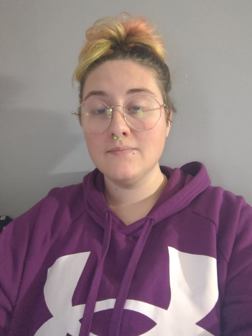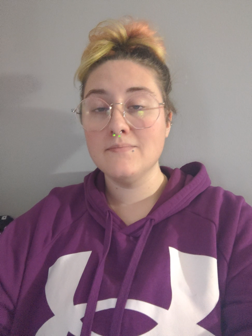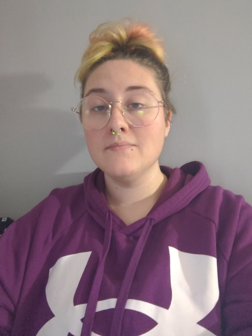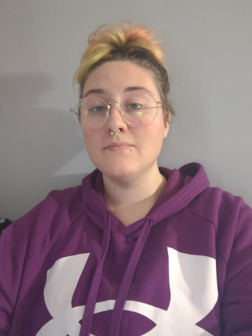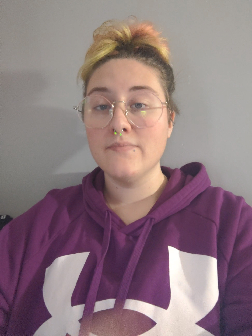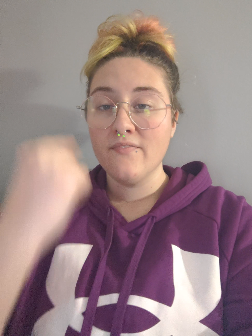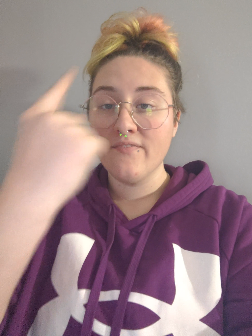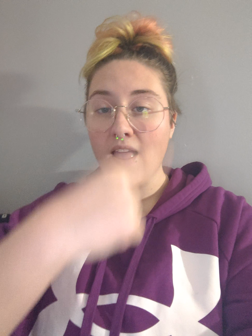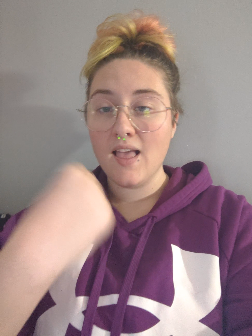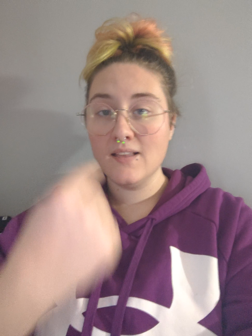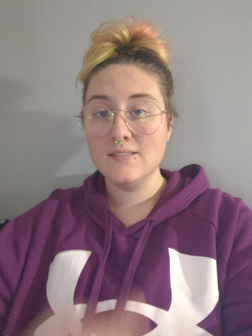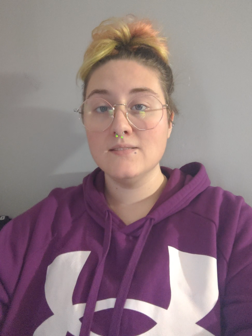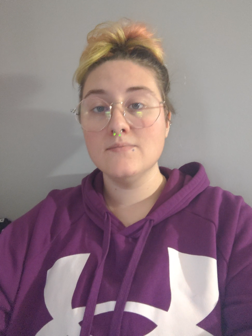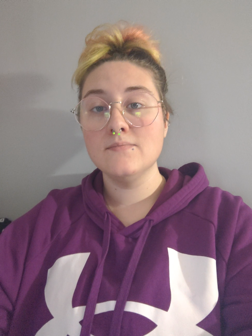face